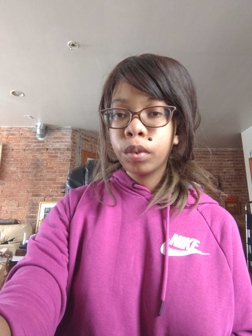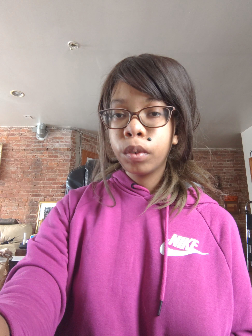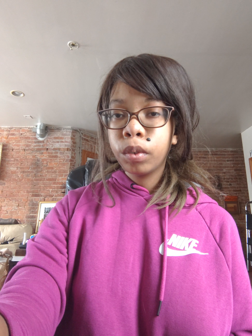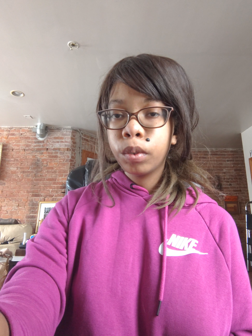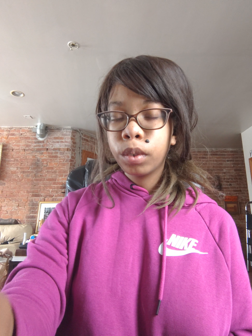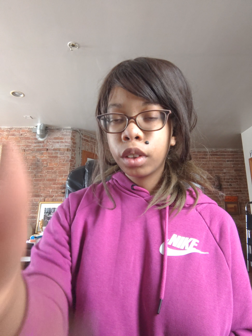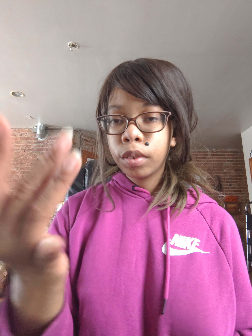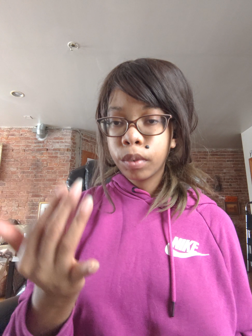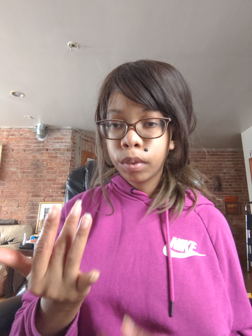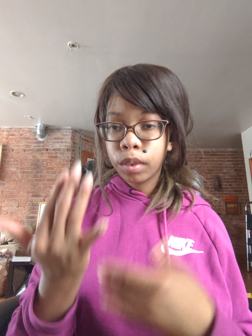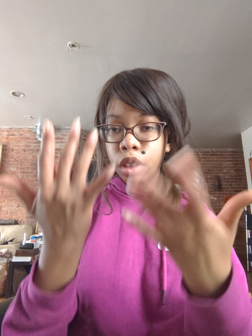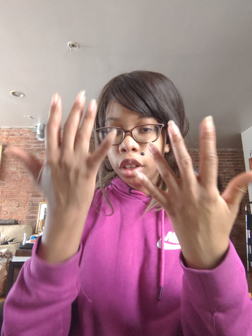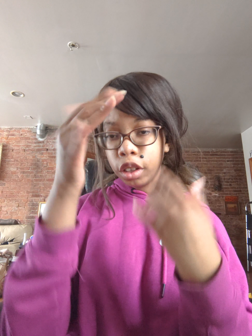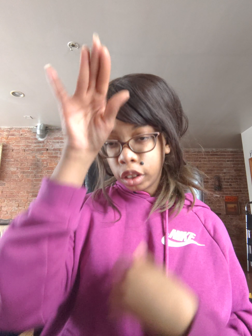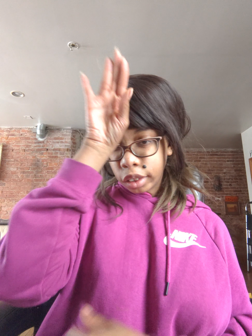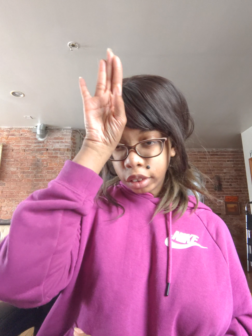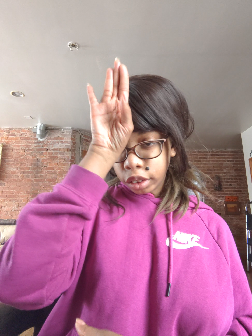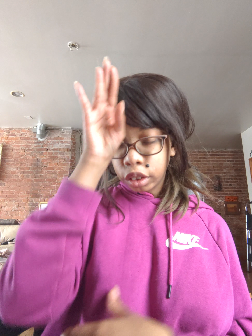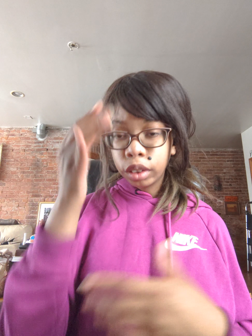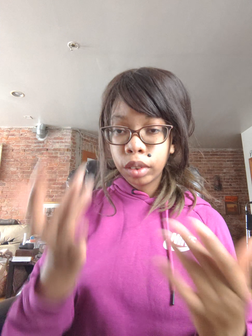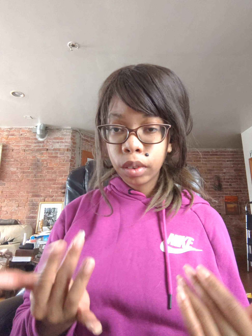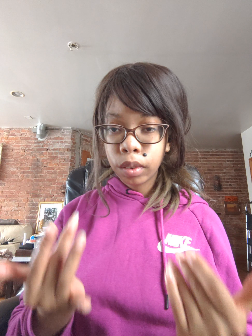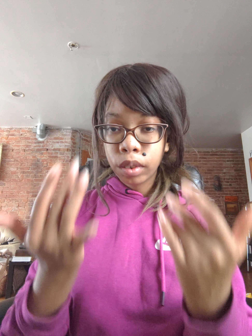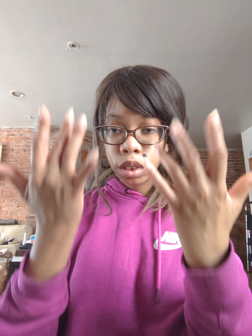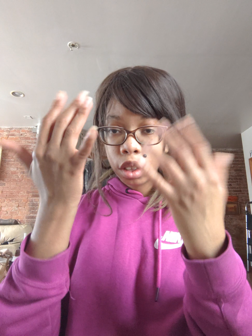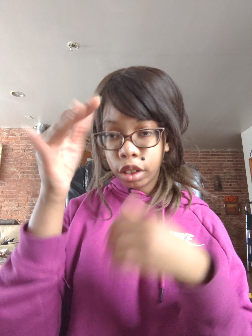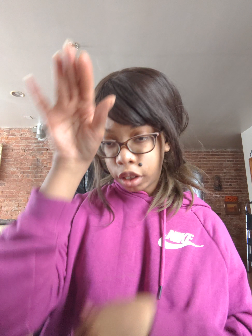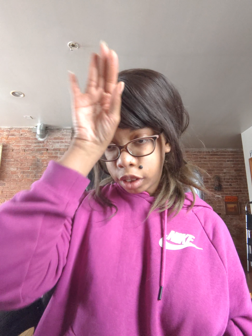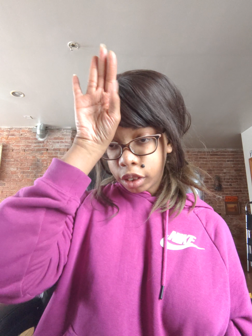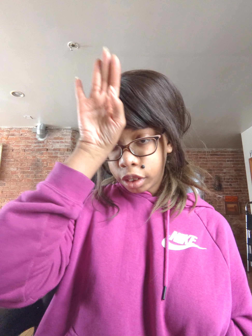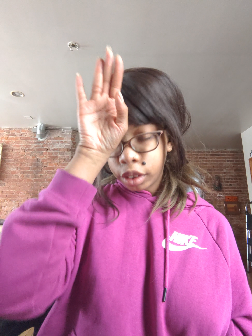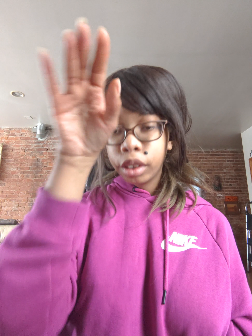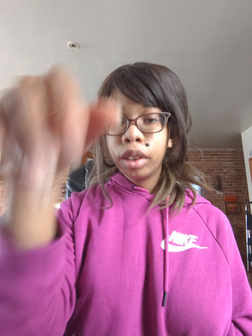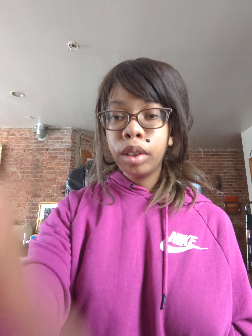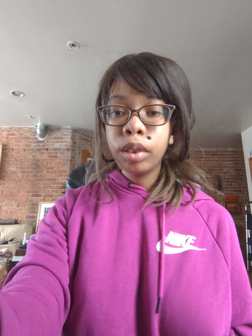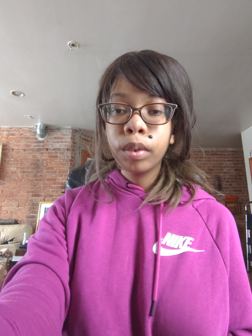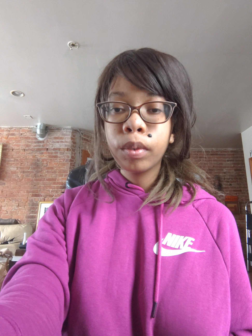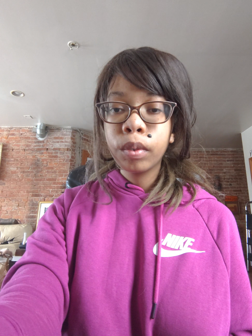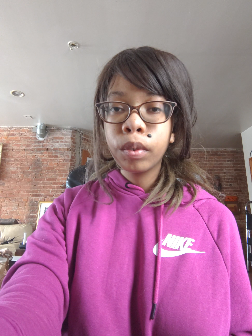fireman